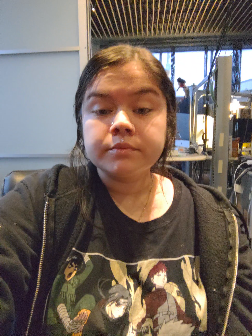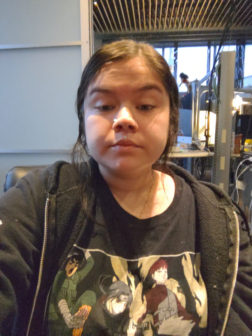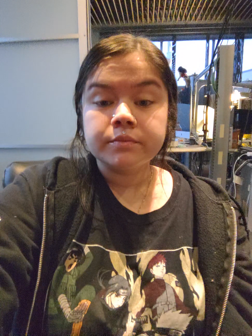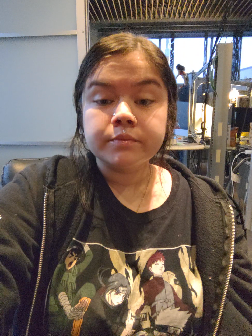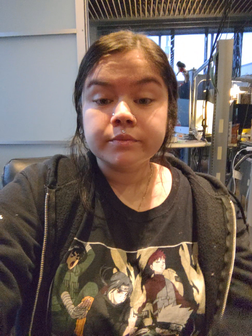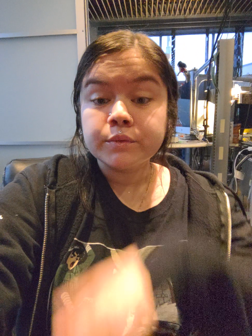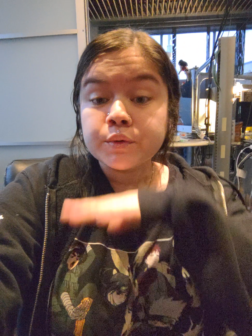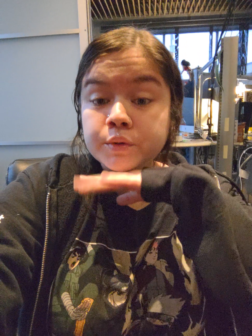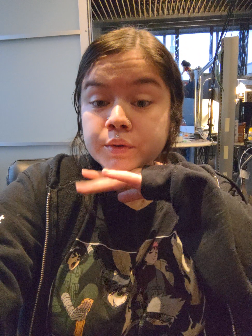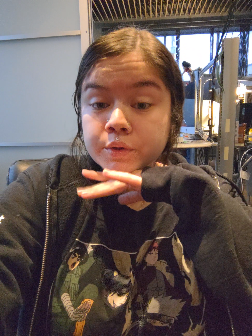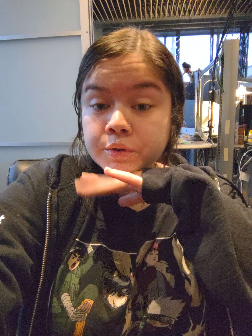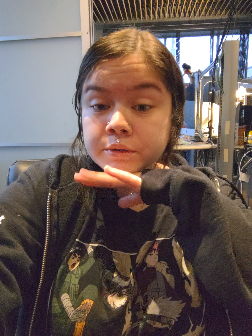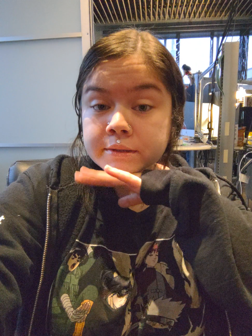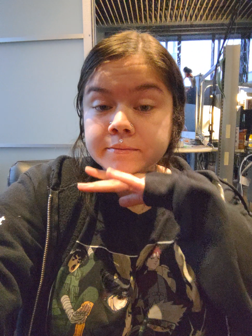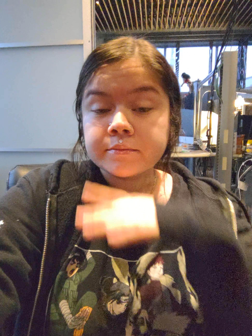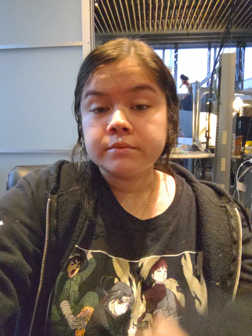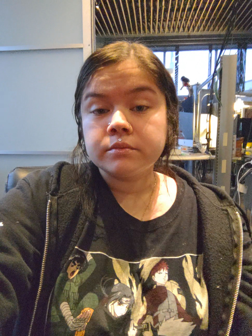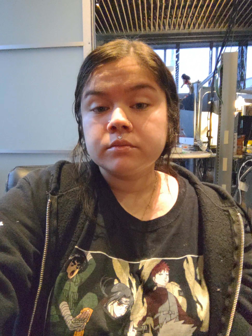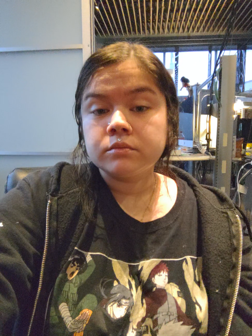dirty